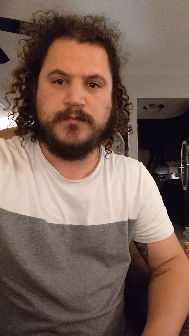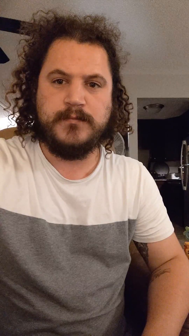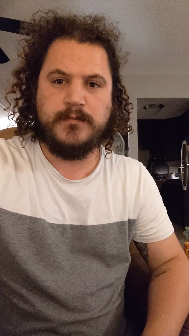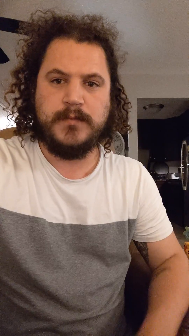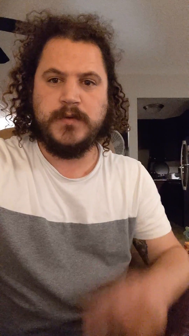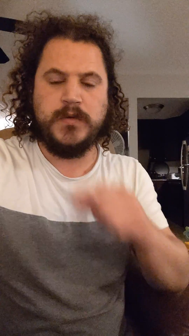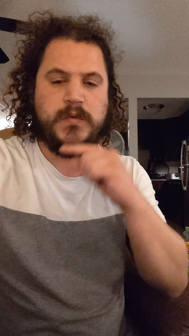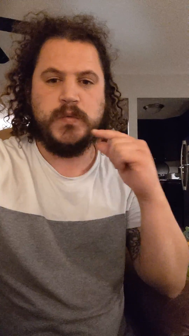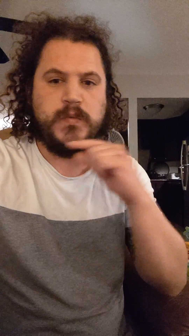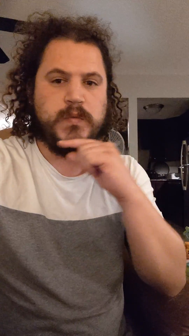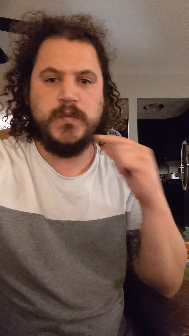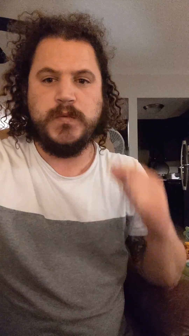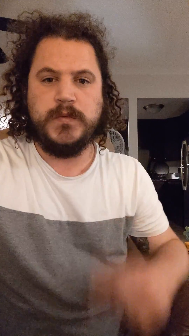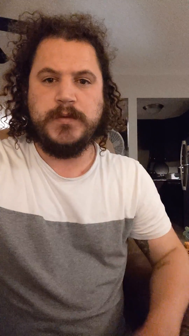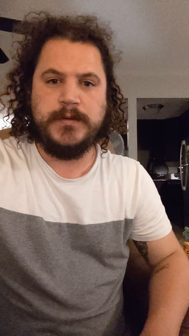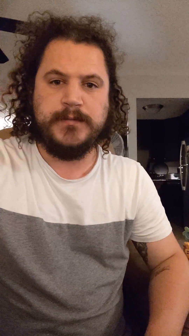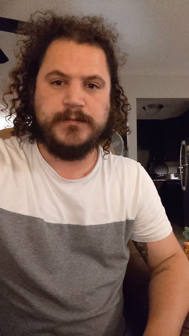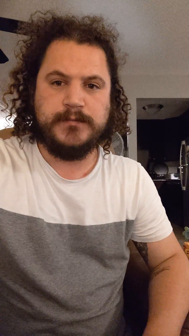glue